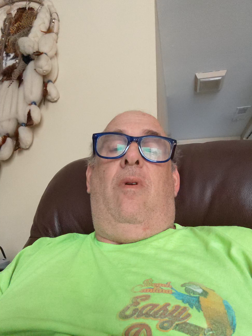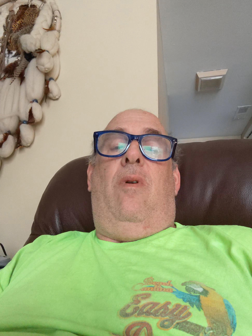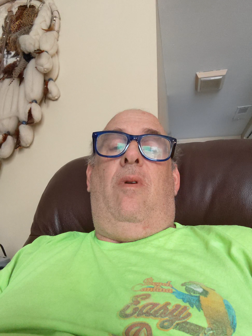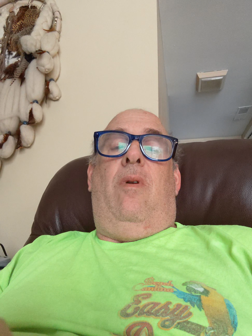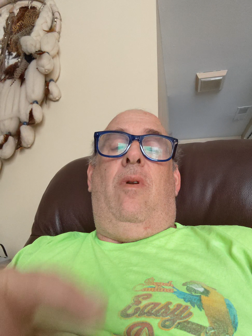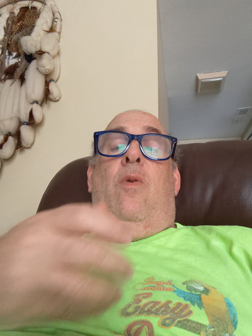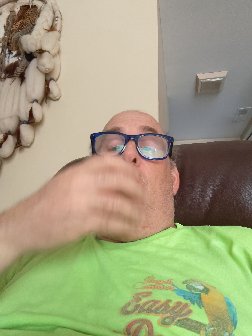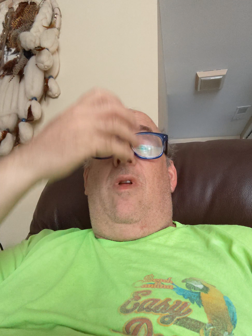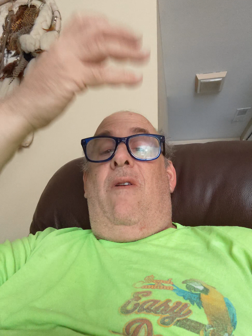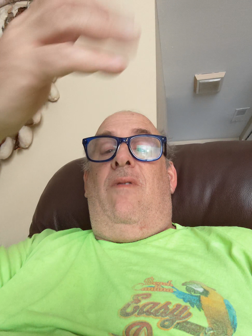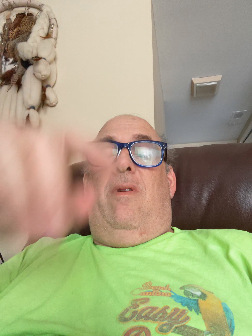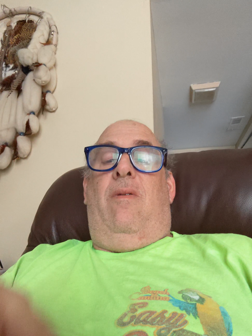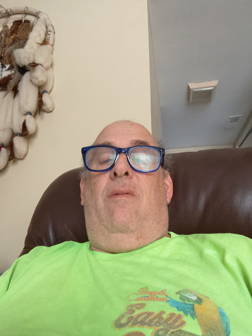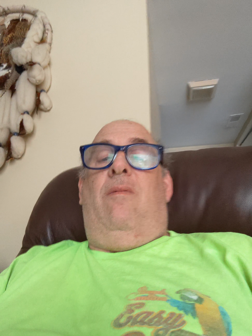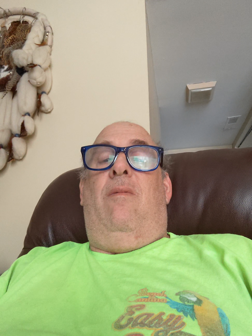giraffe